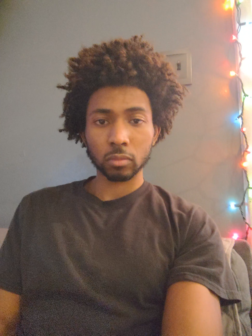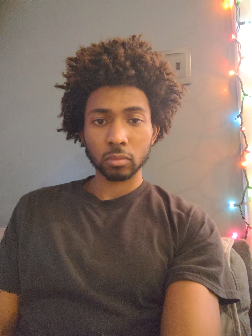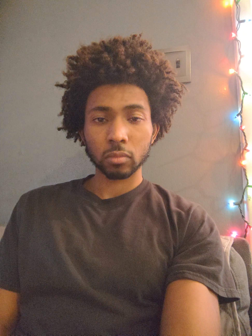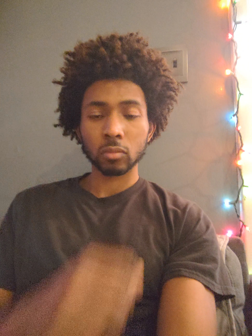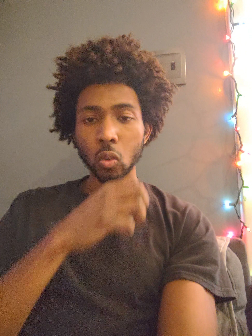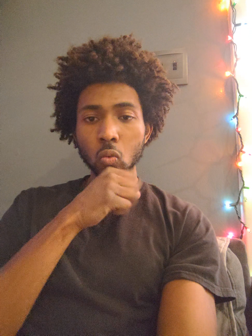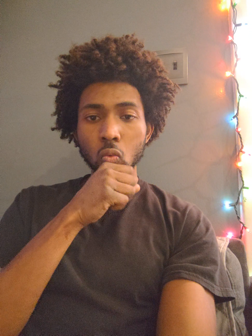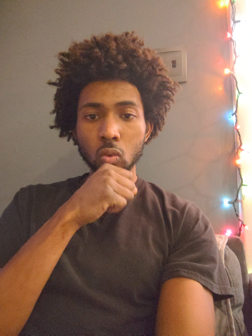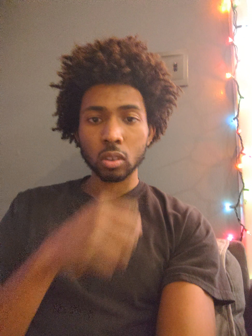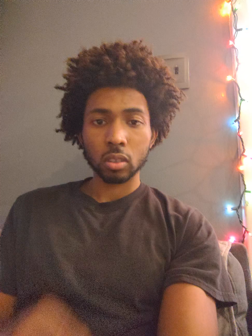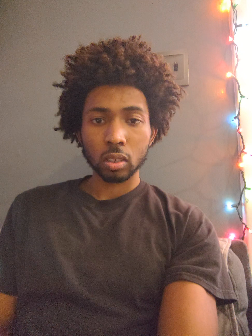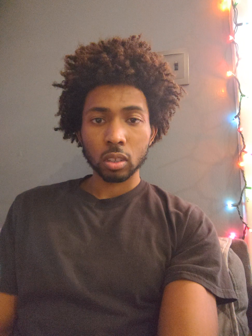orange